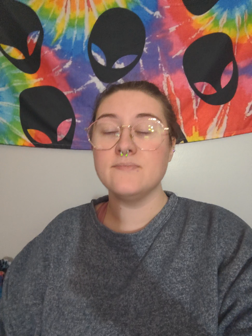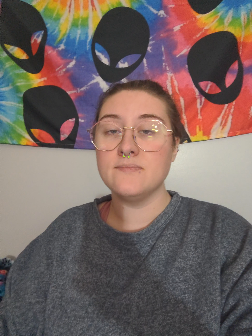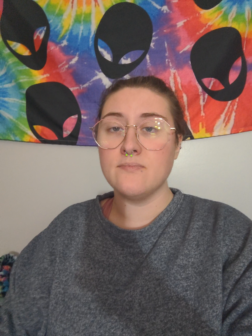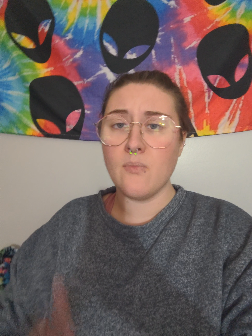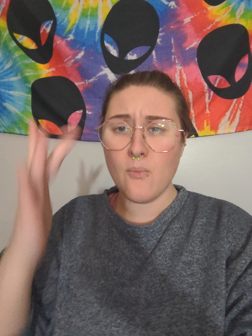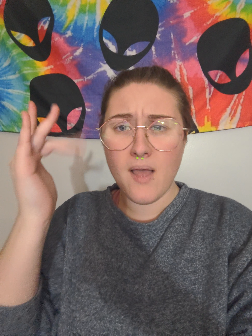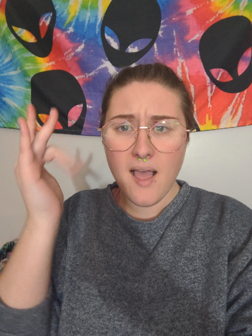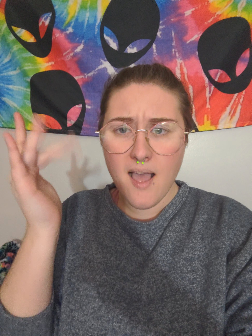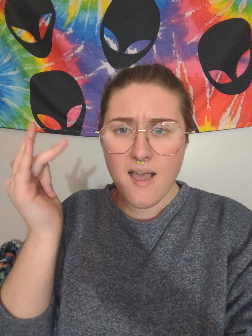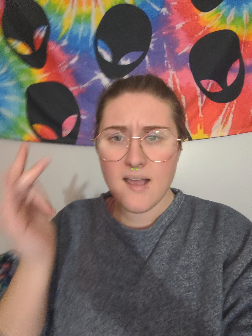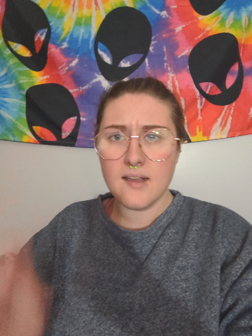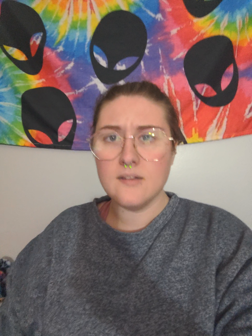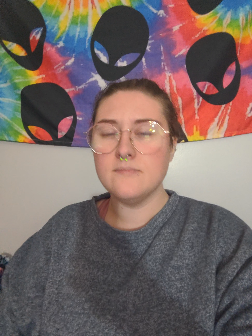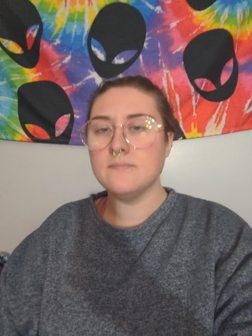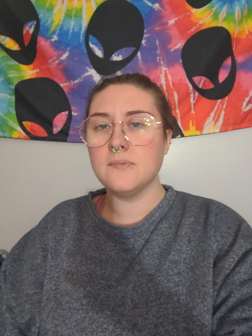why